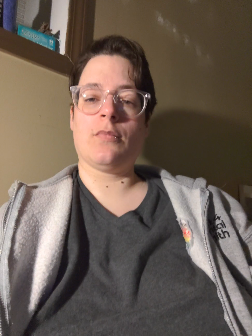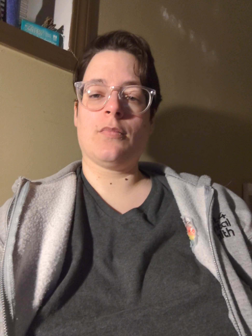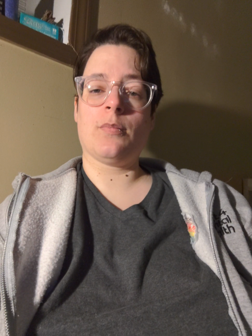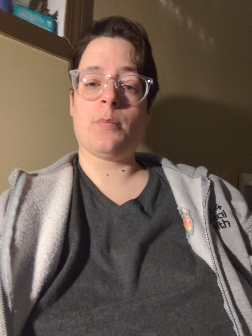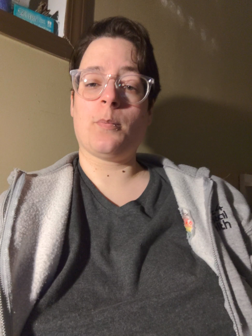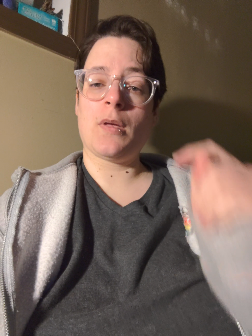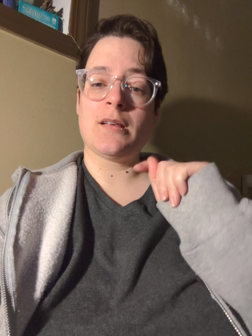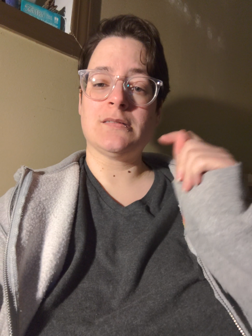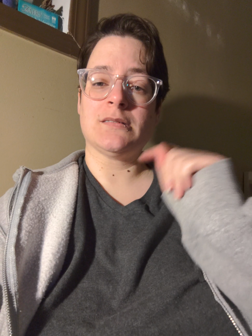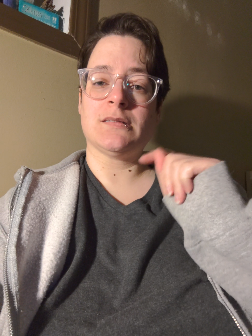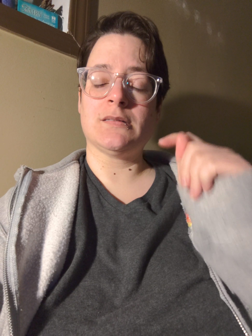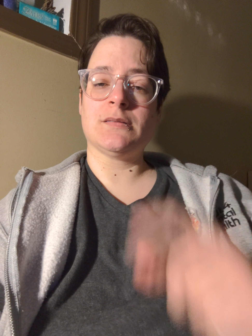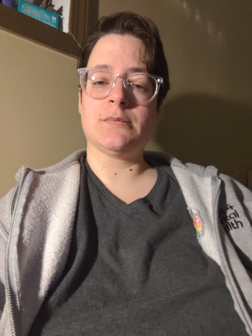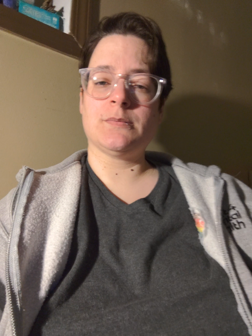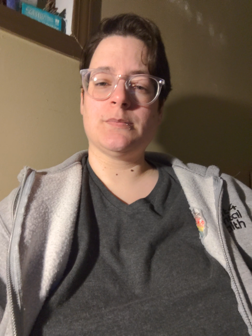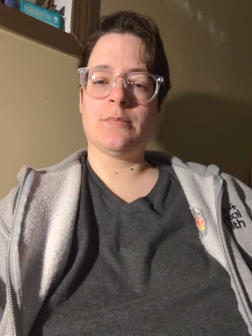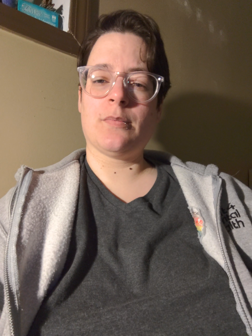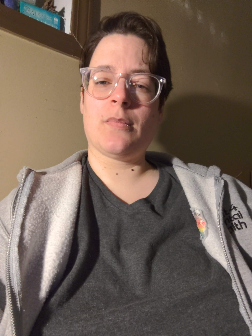potty